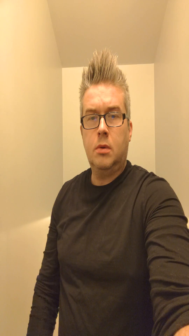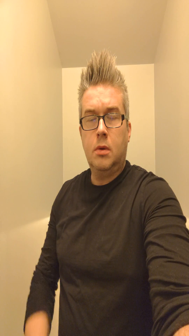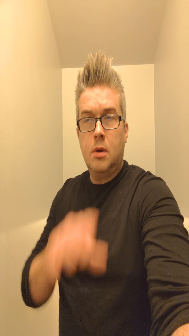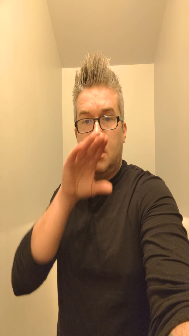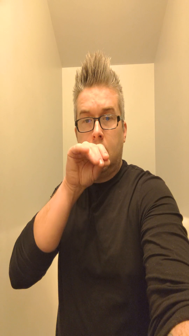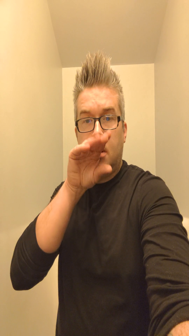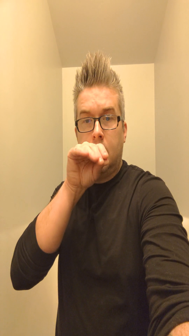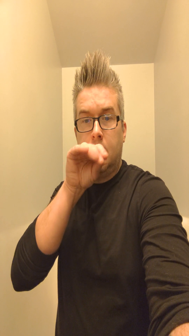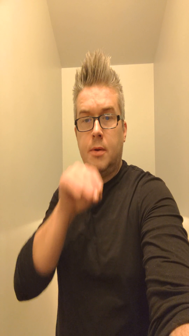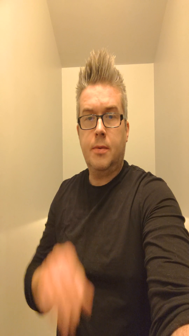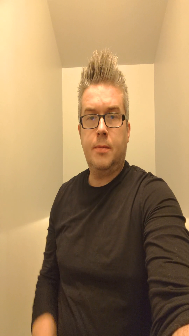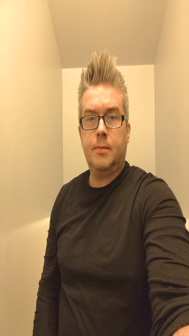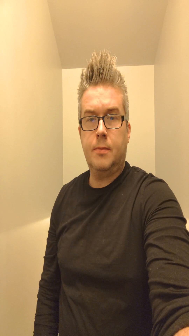goose